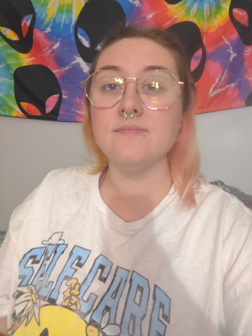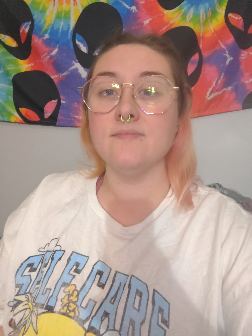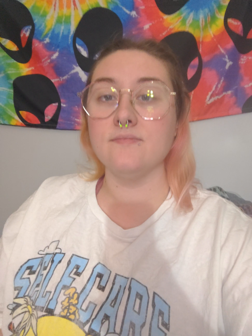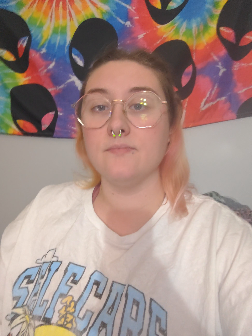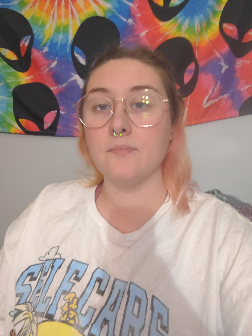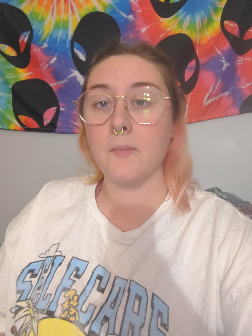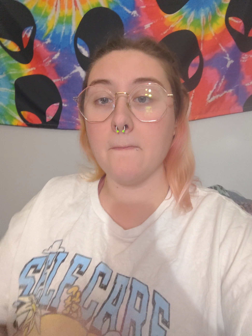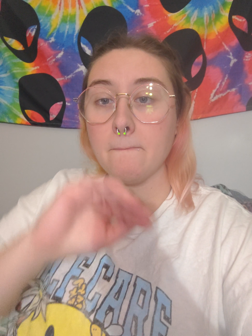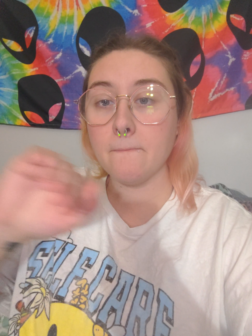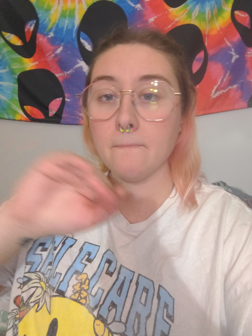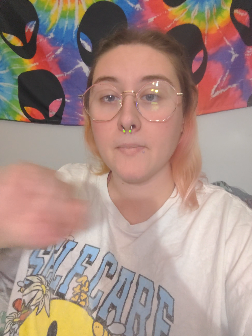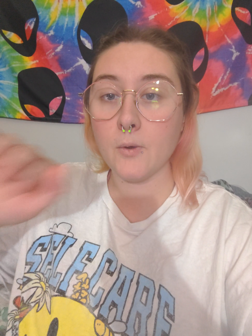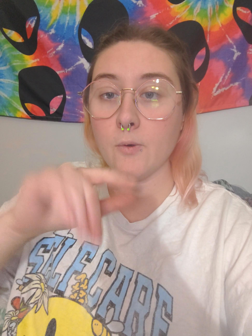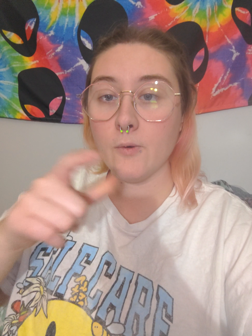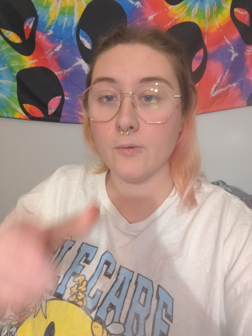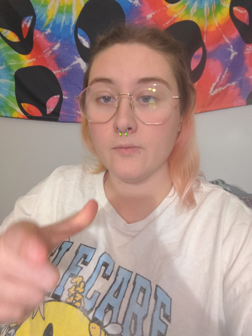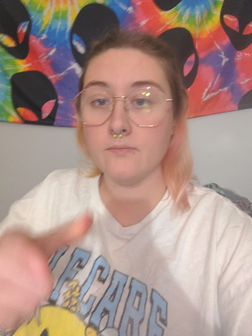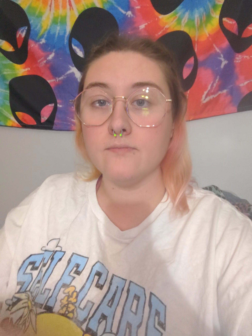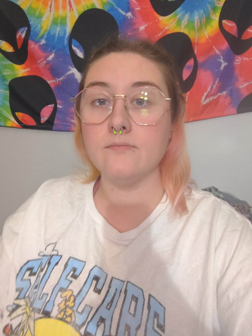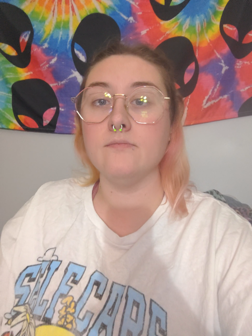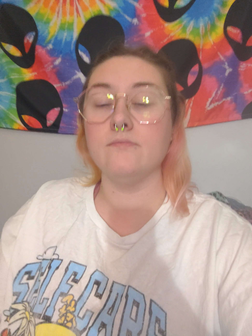pool